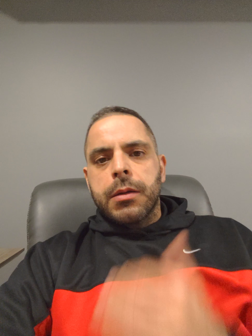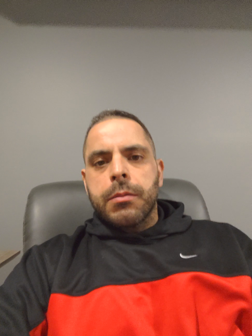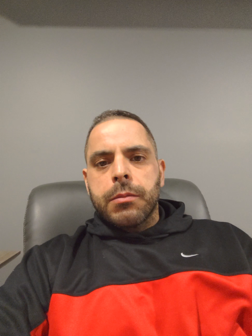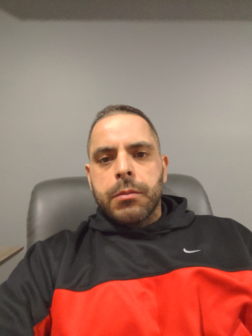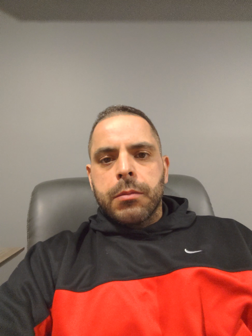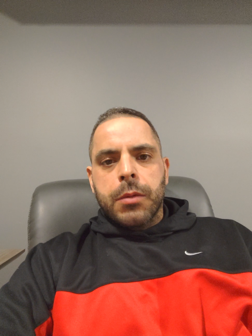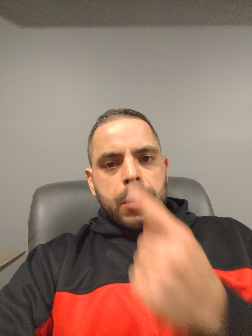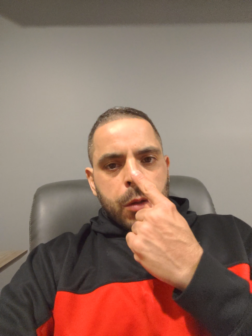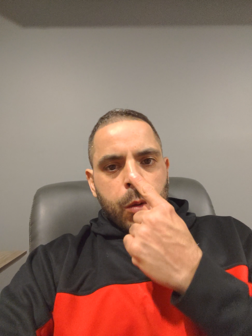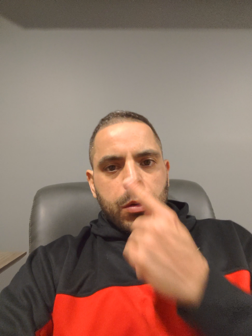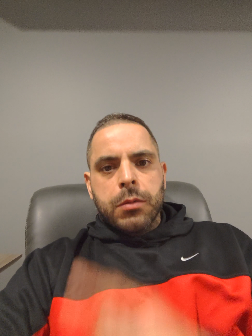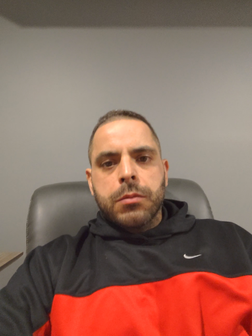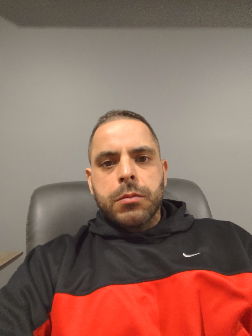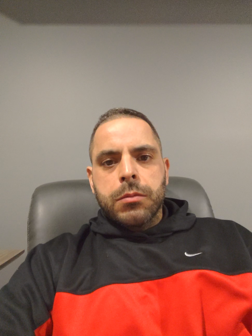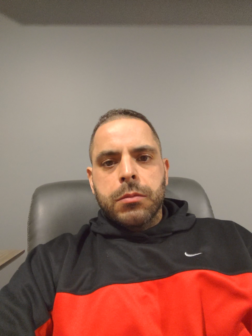nose